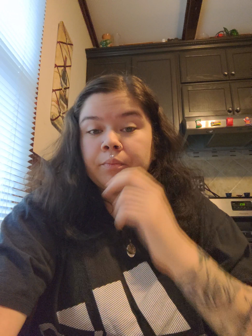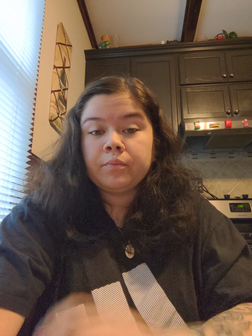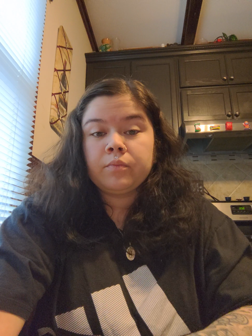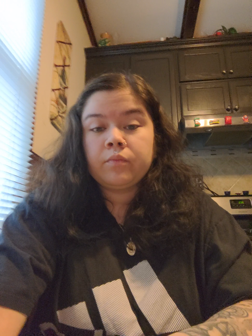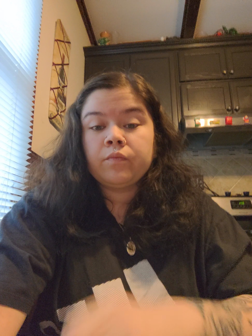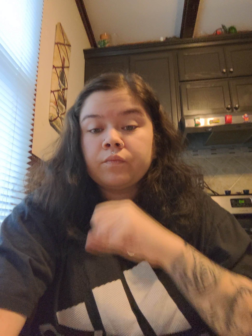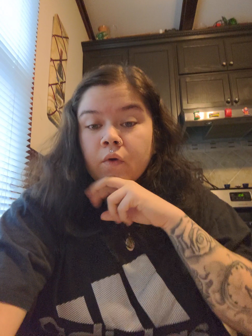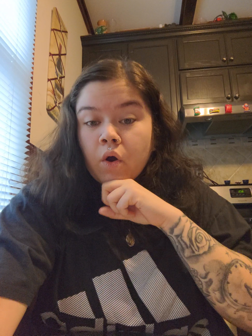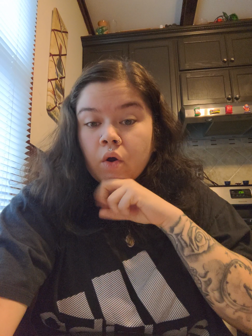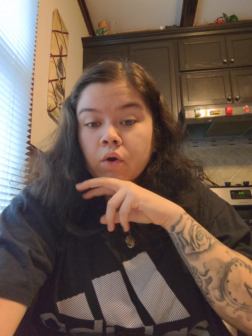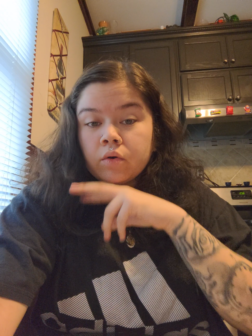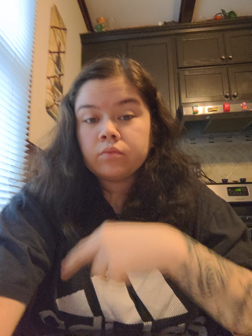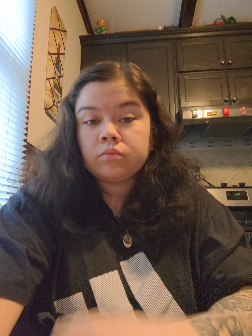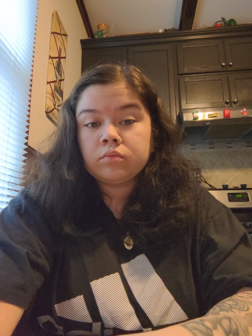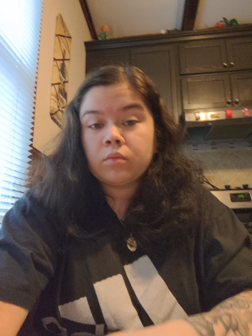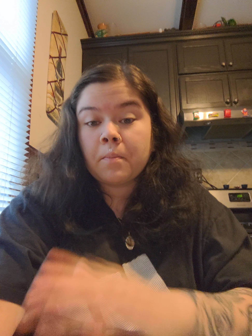frog